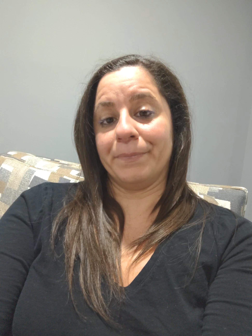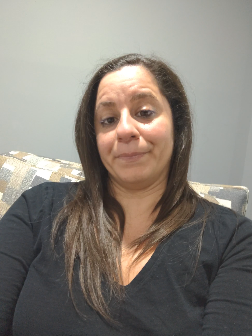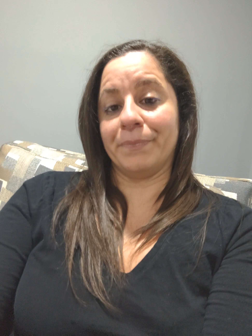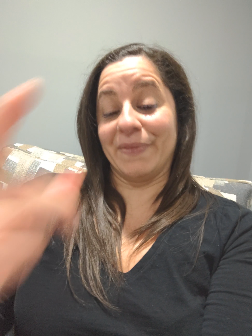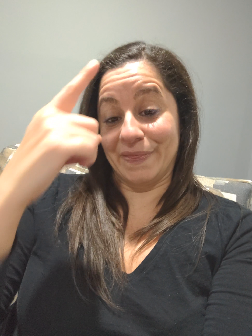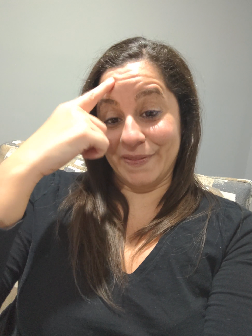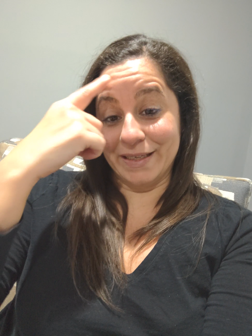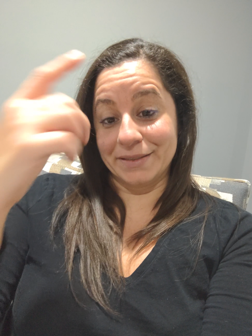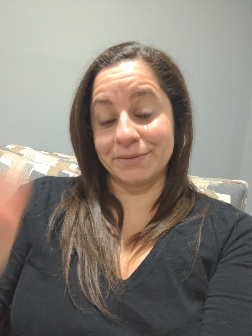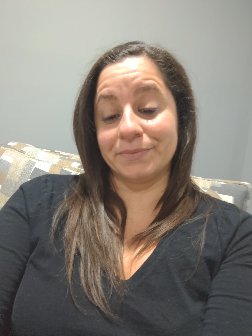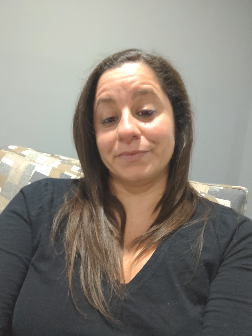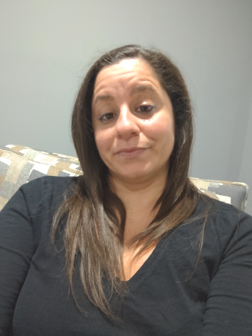think